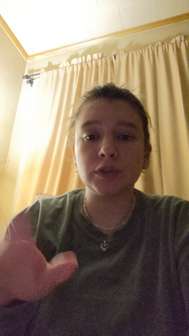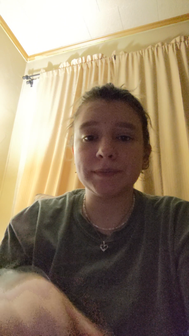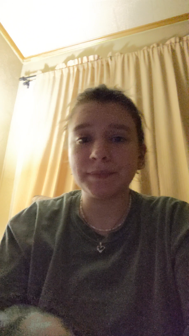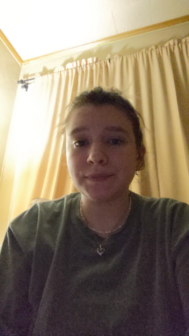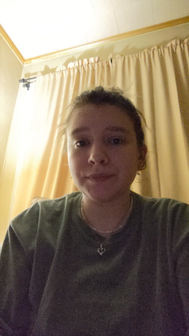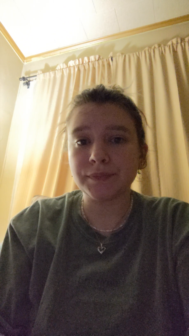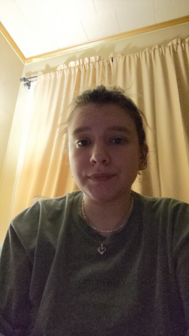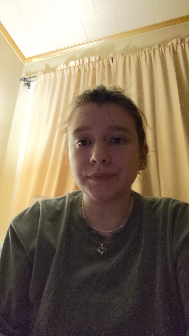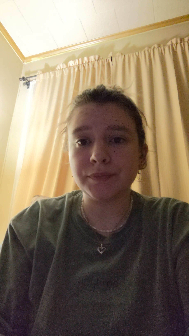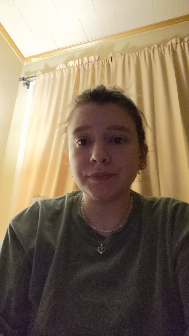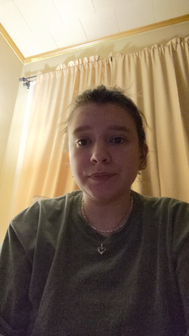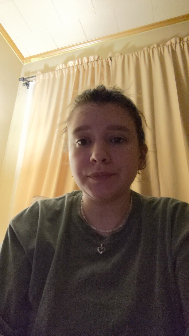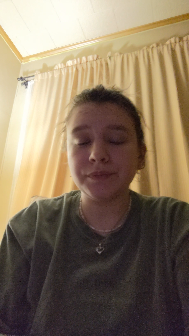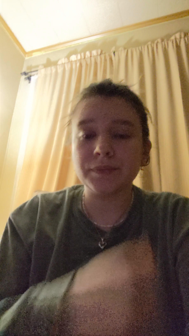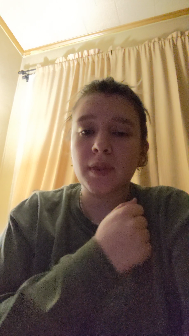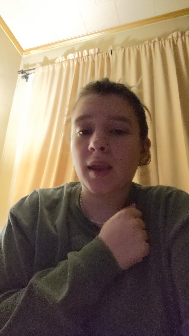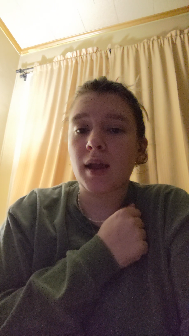hug